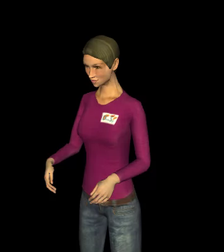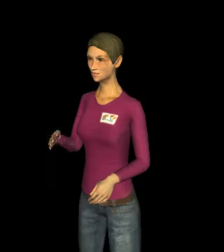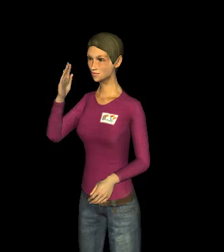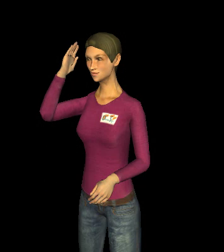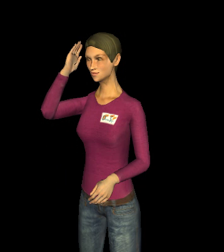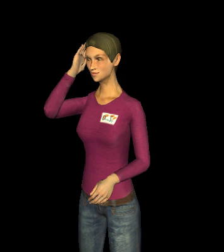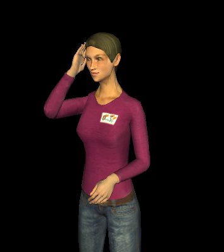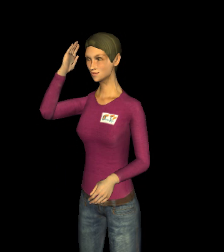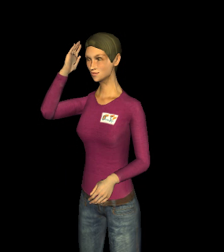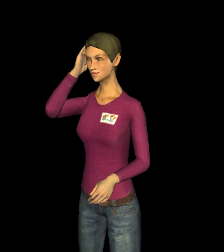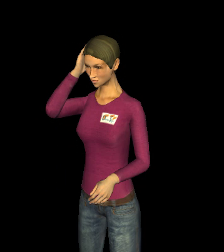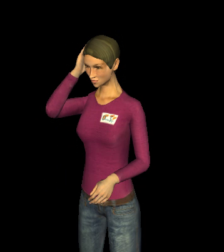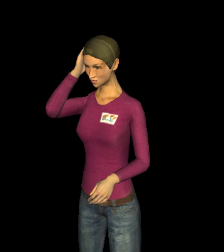أعلم